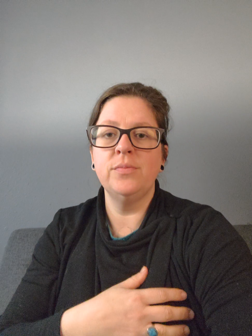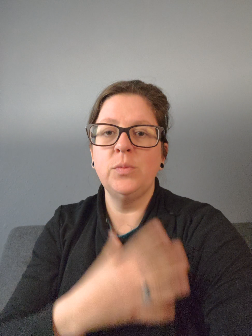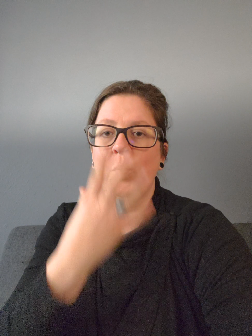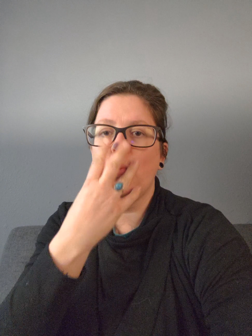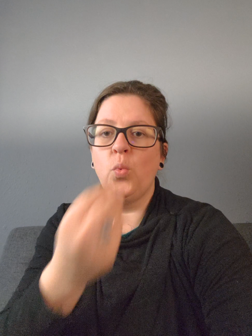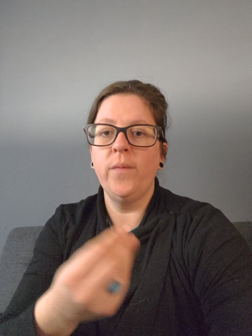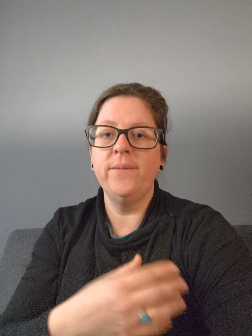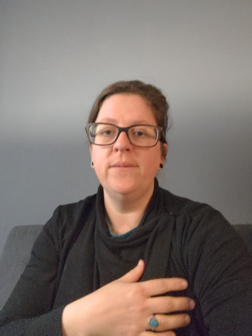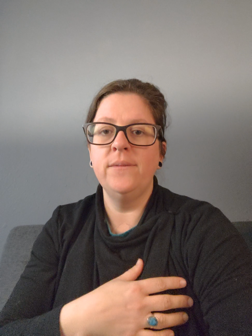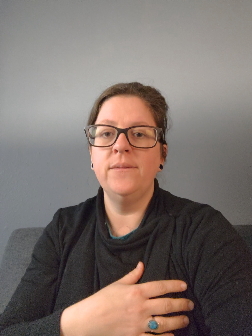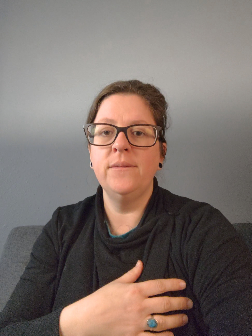wolf